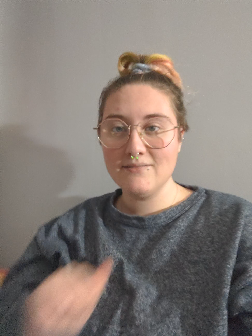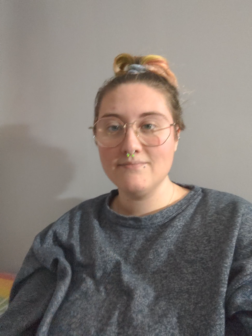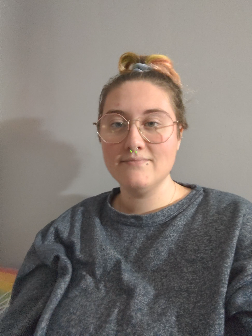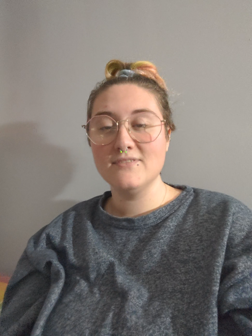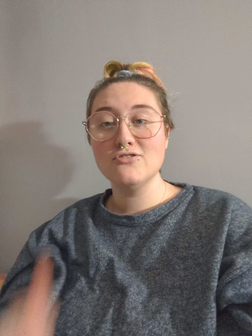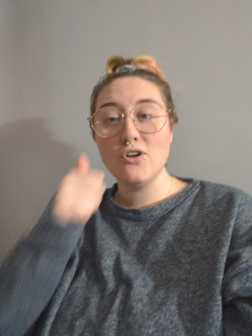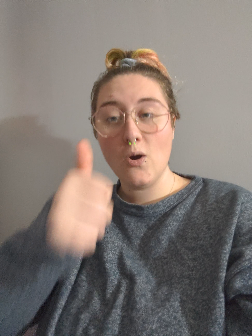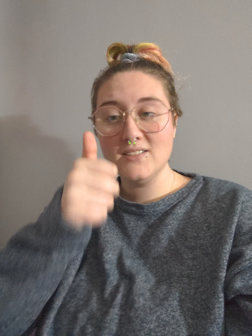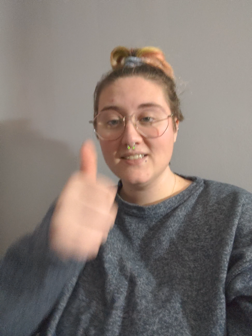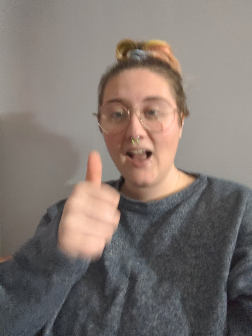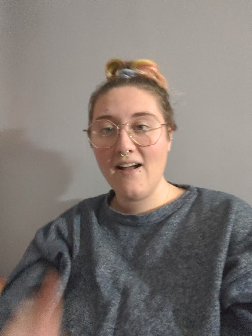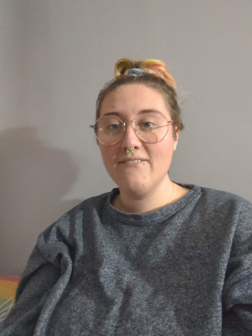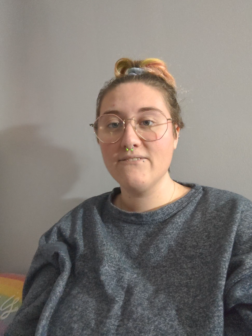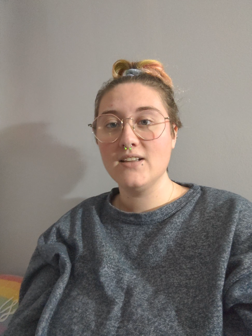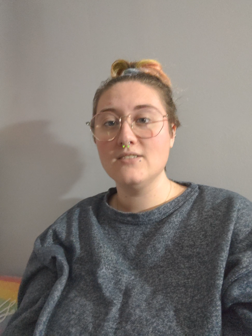yourself